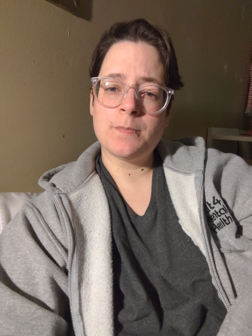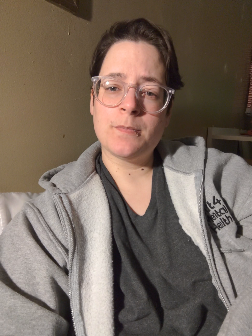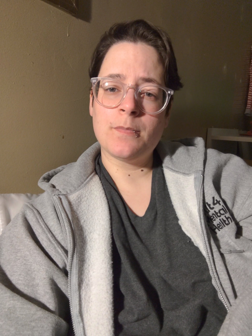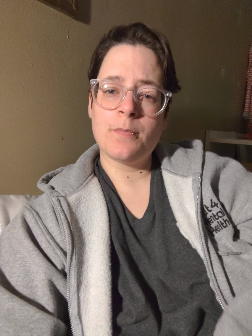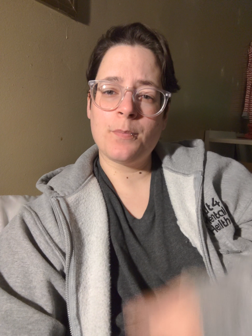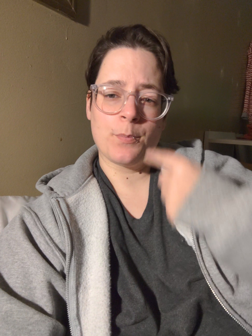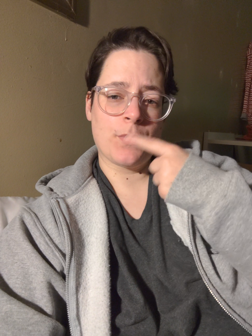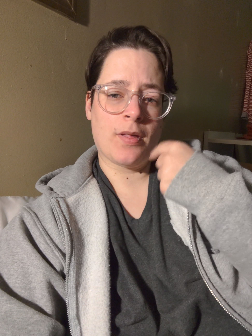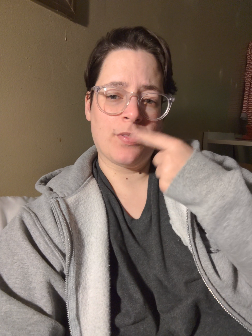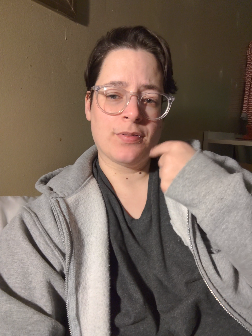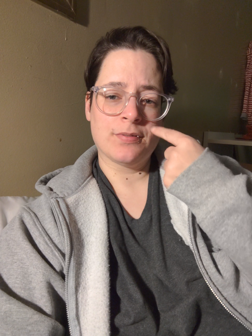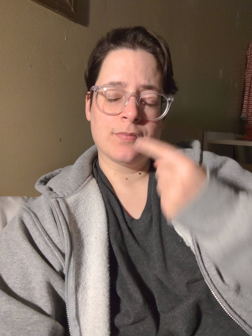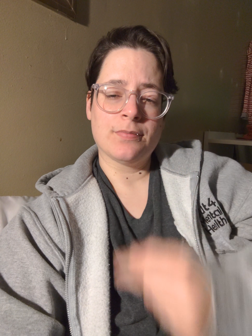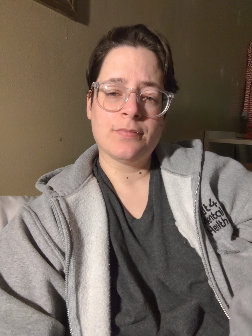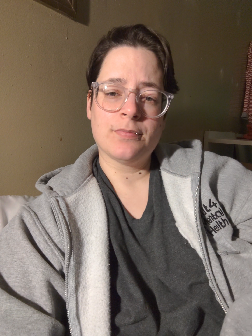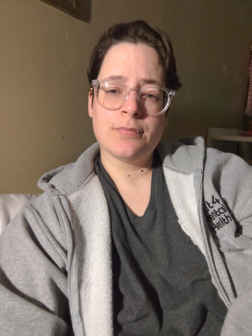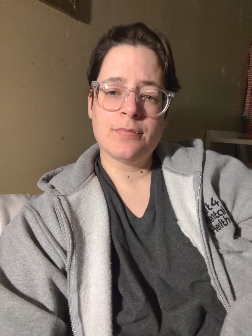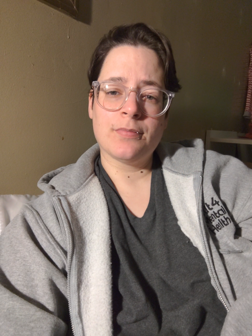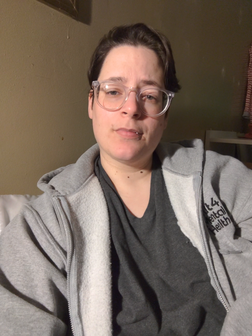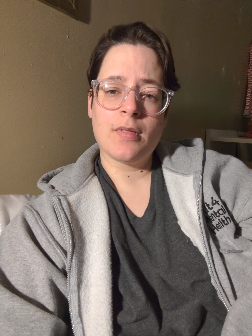mouth